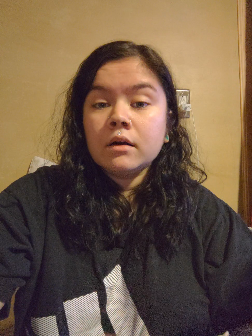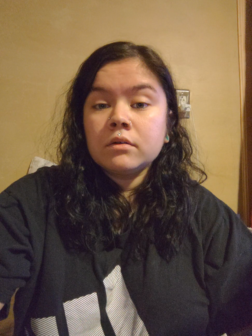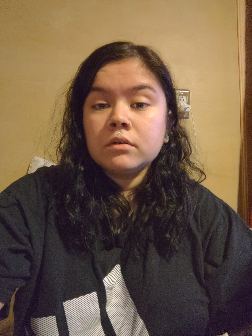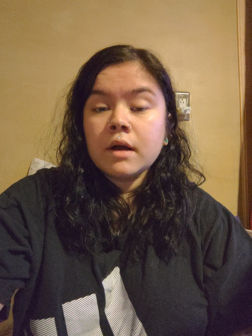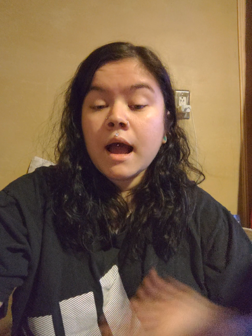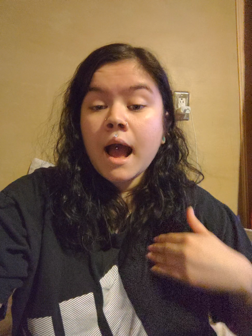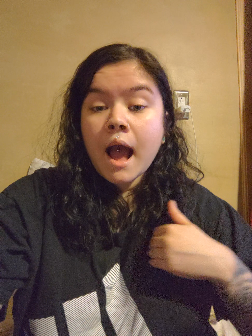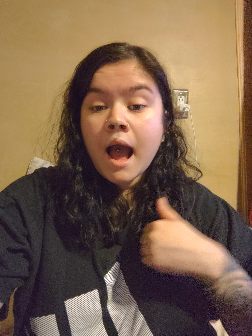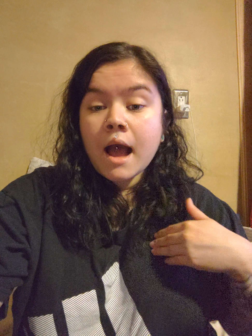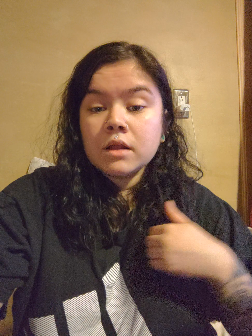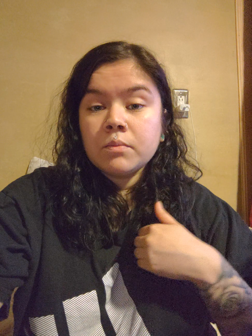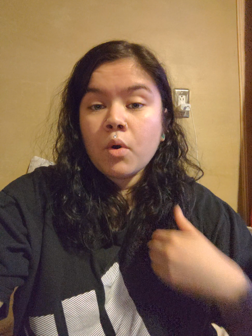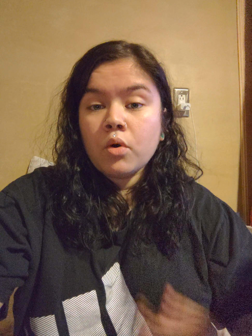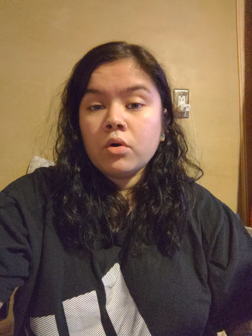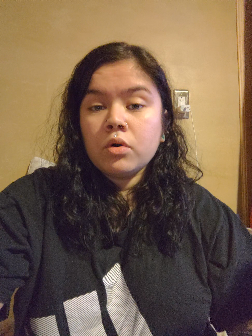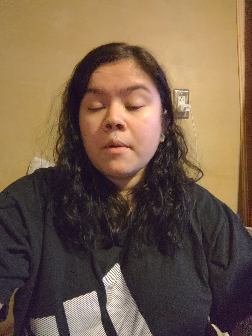animal